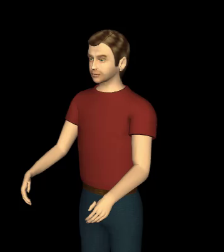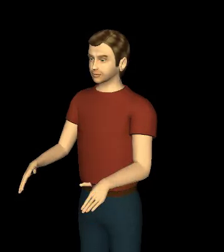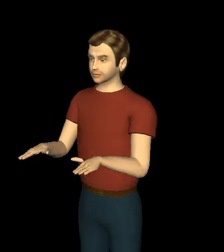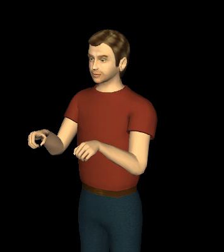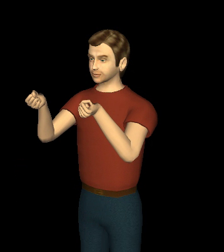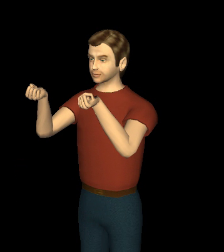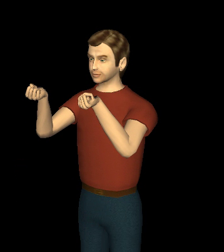ينقذ